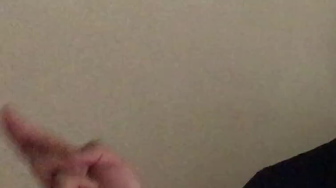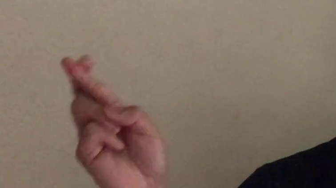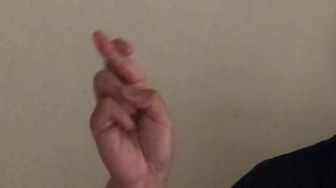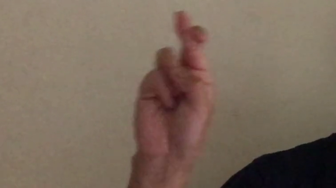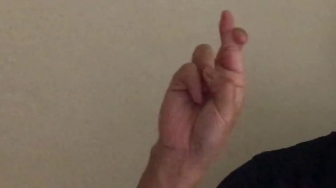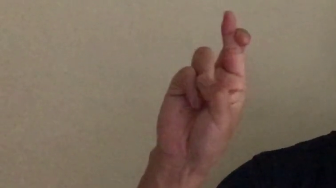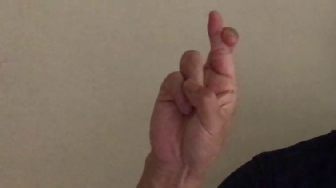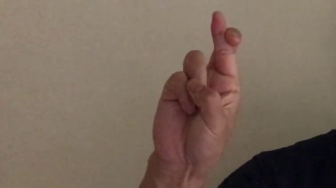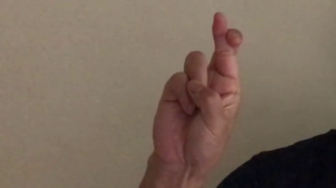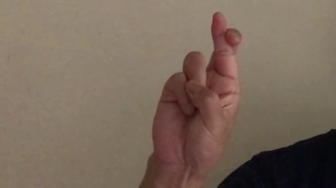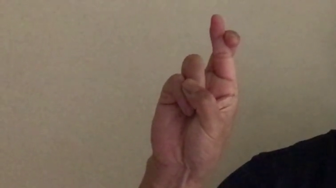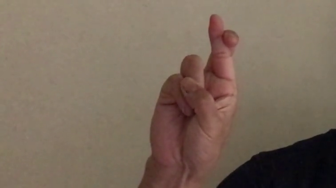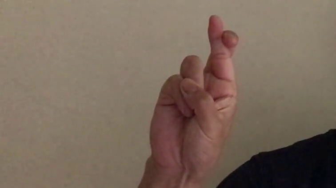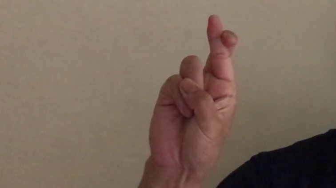र